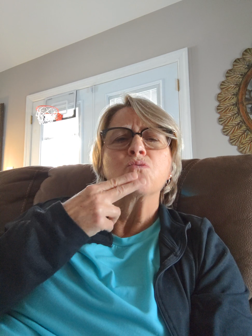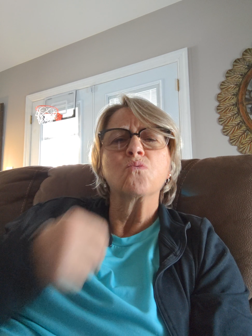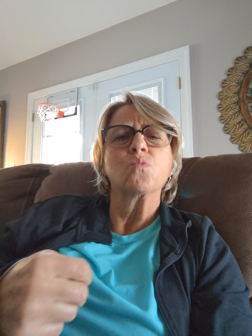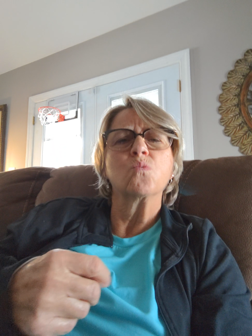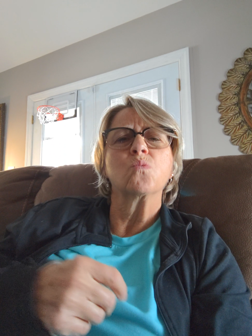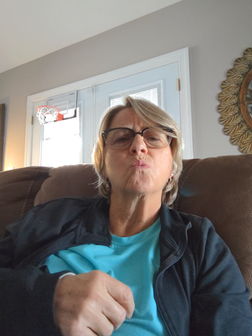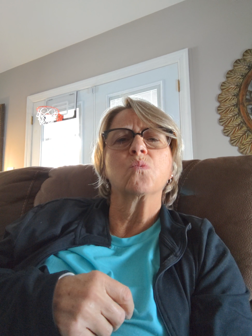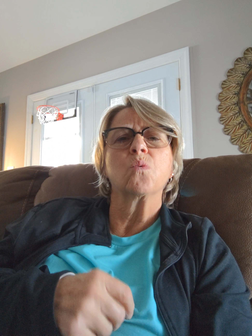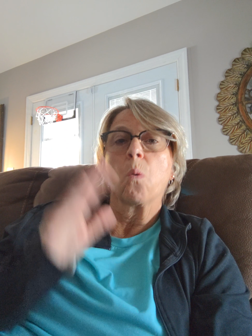cute